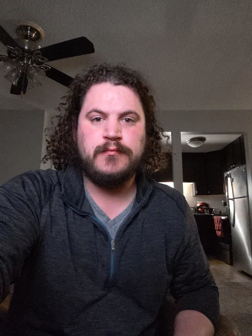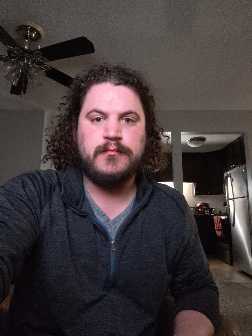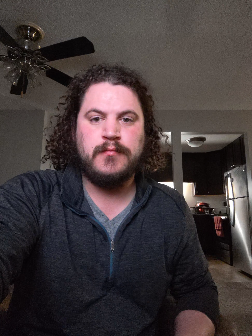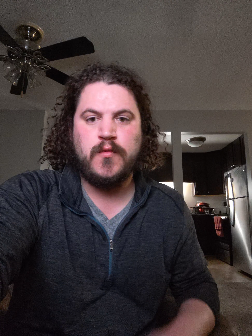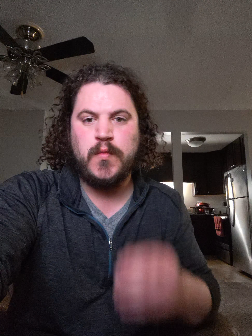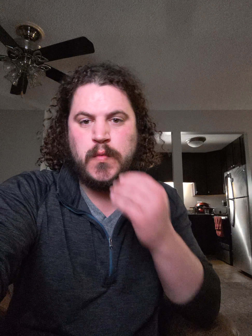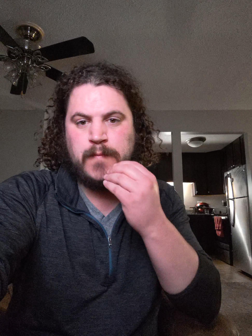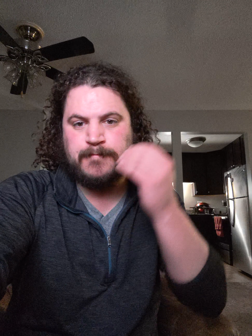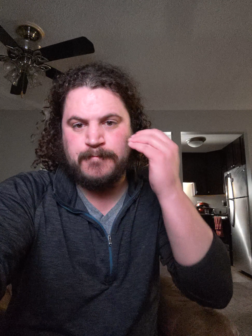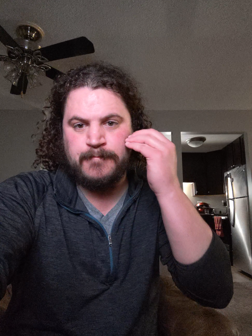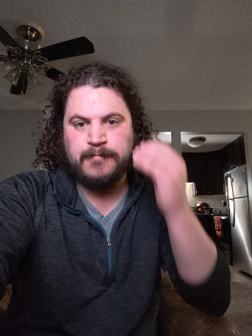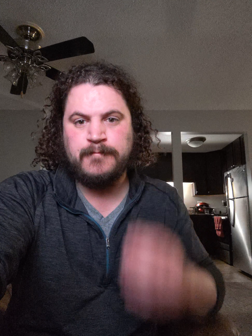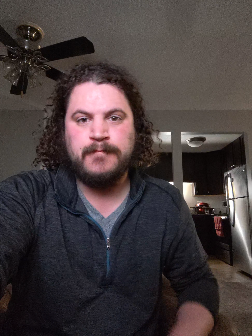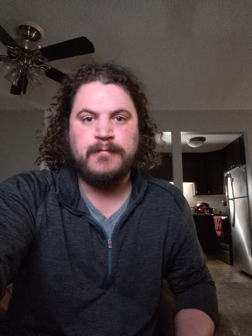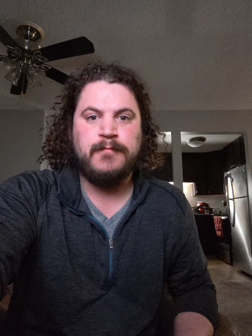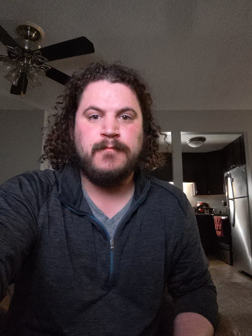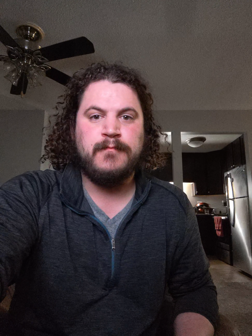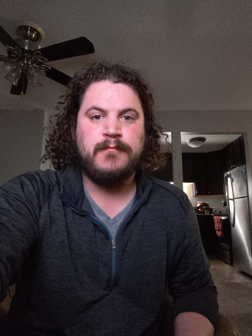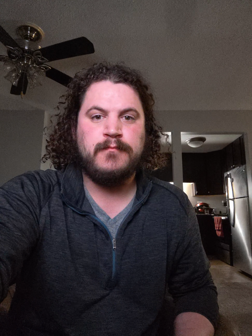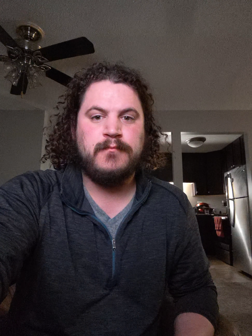home